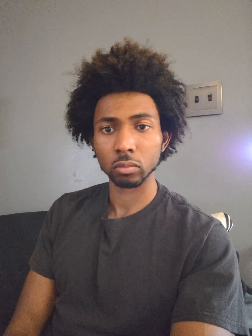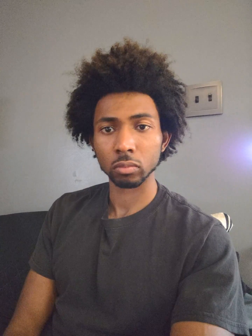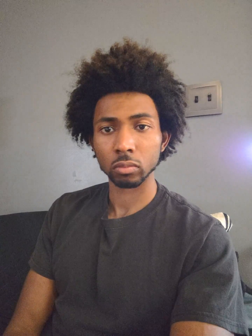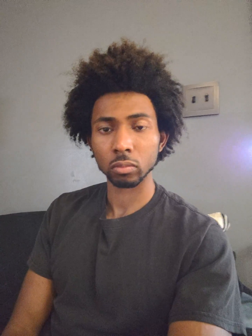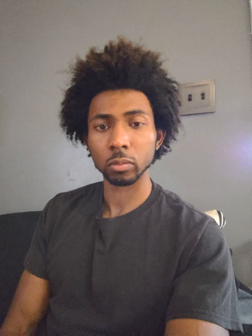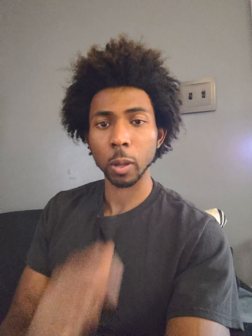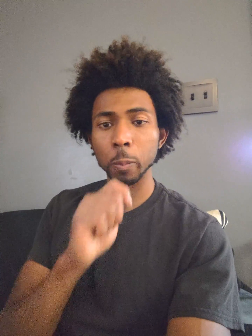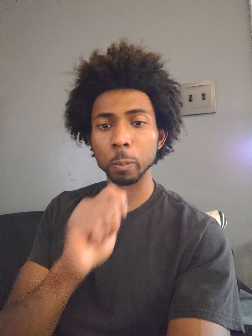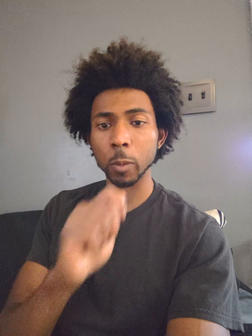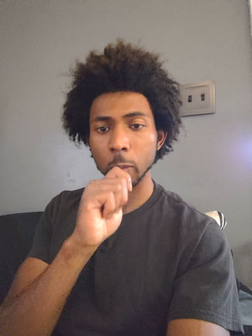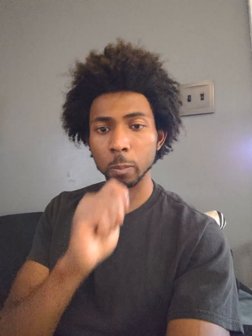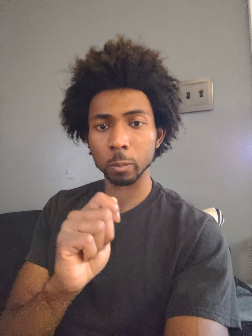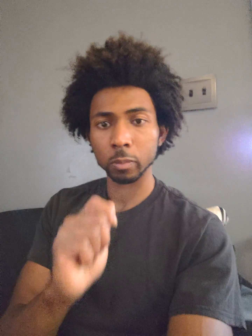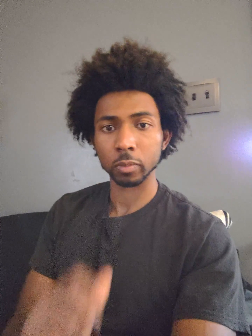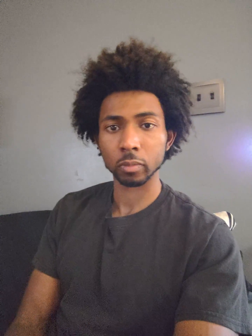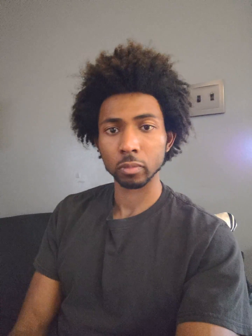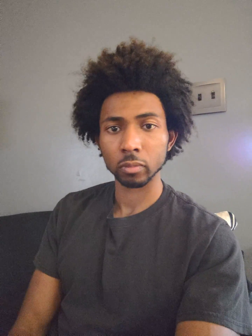popsicle